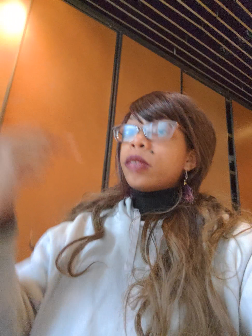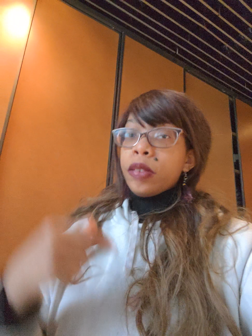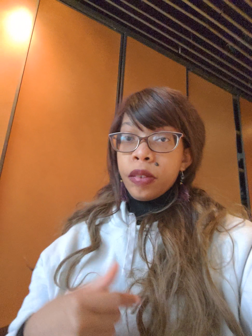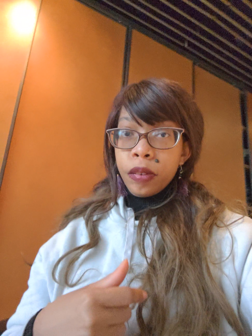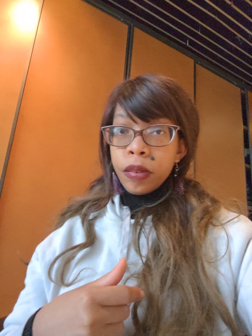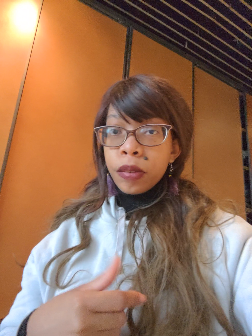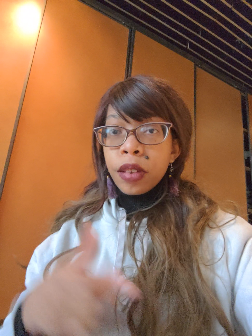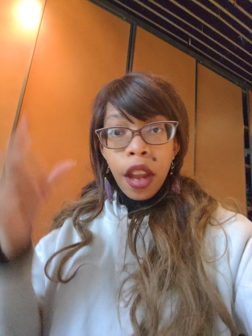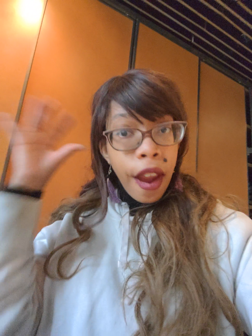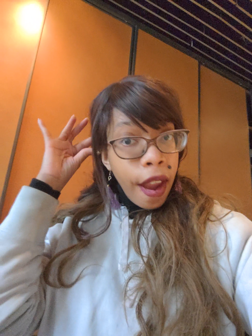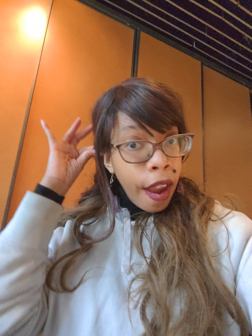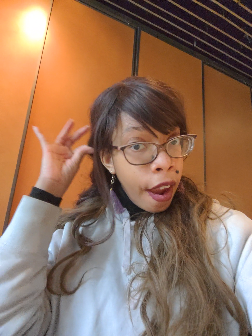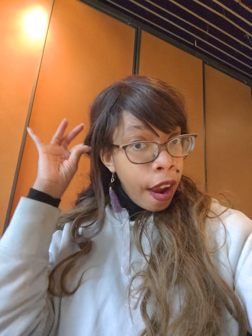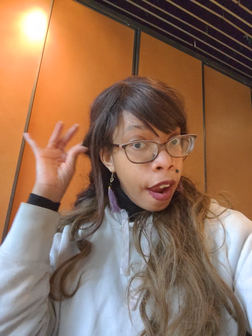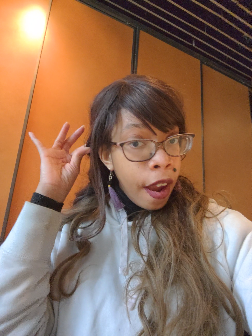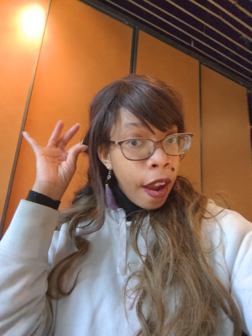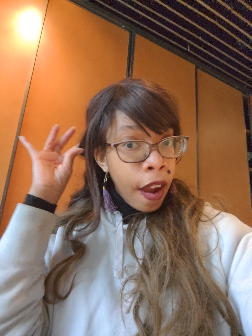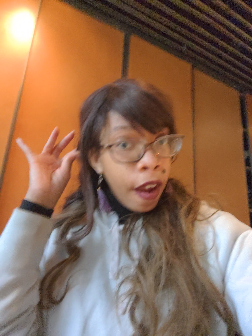hair